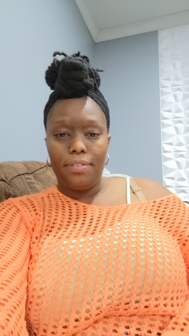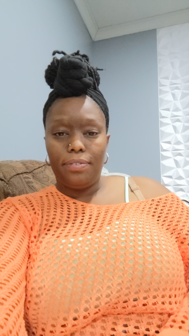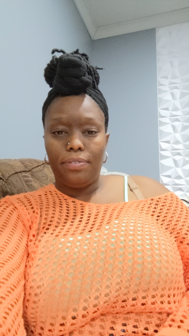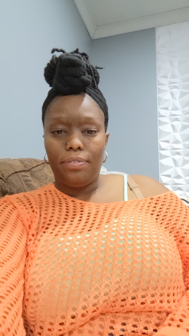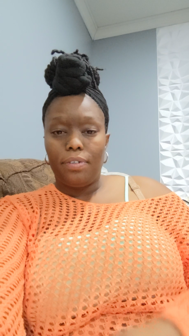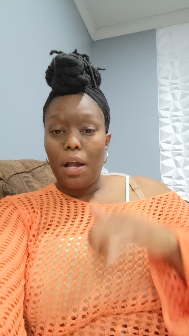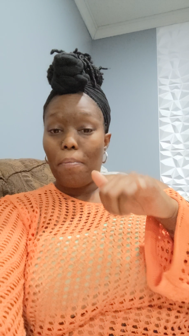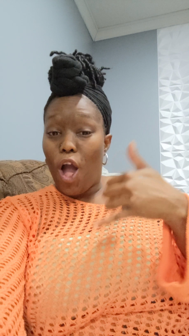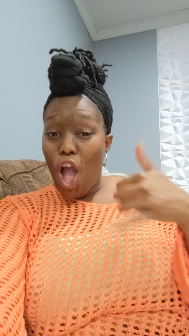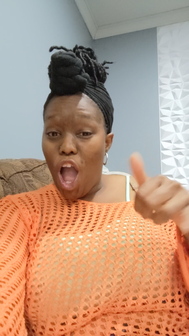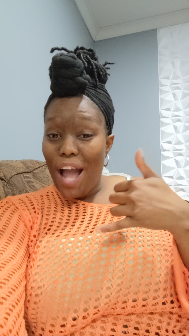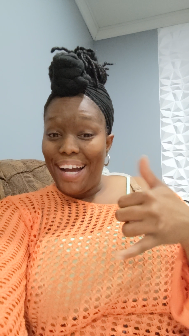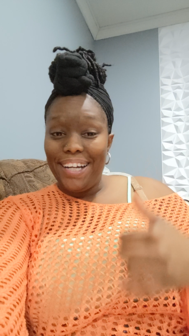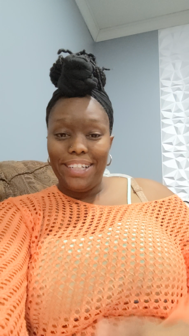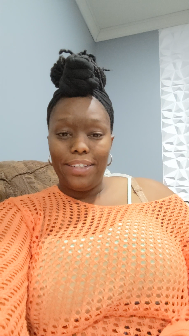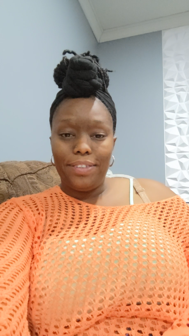party